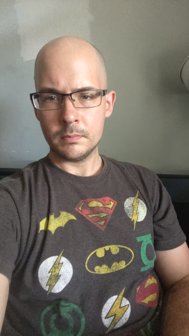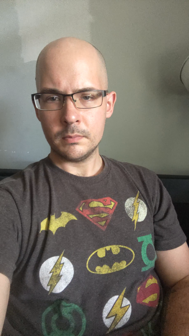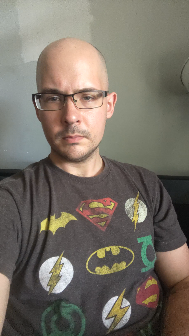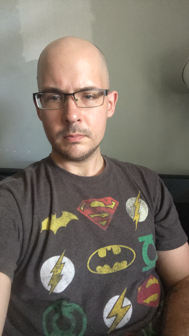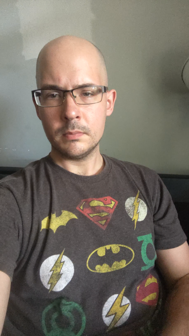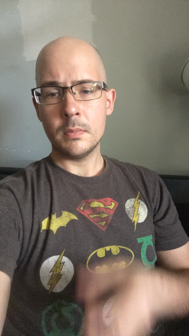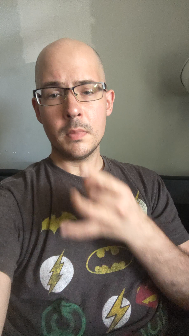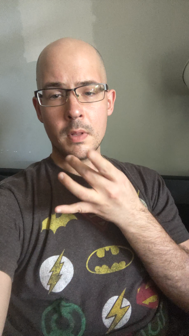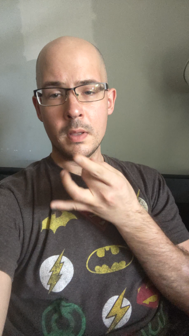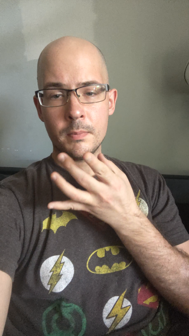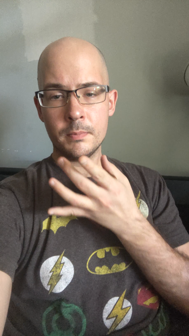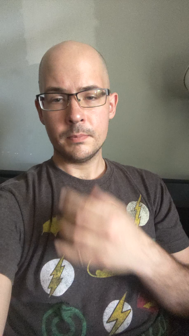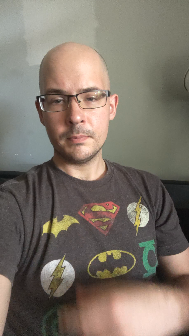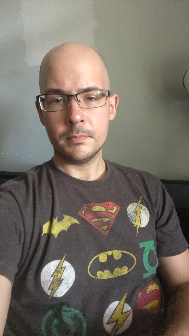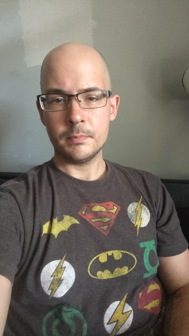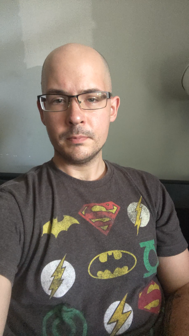light bulb